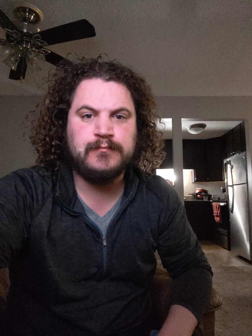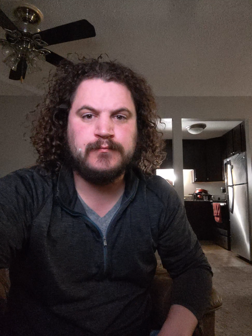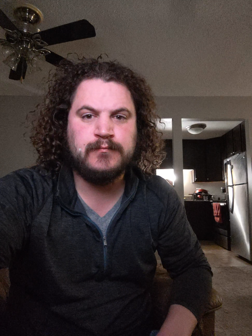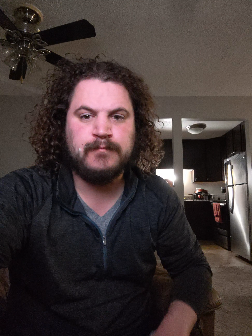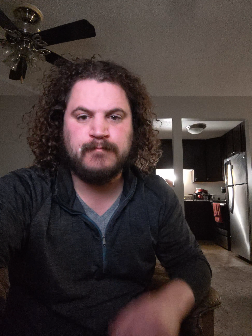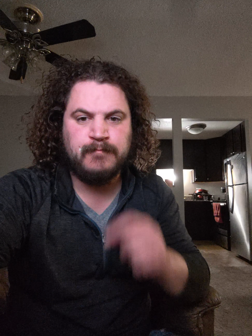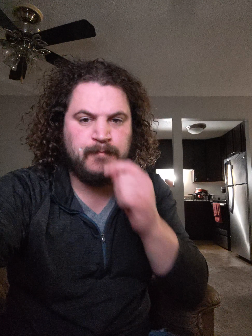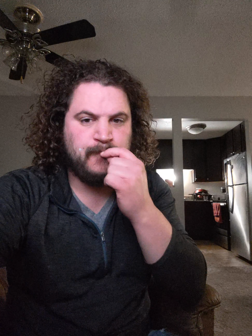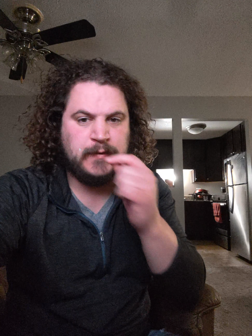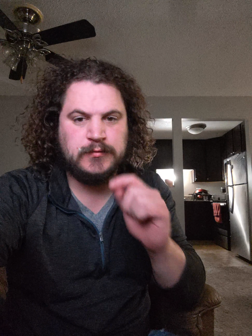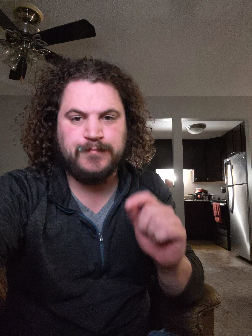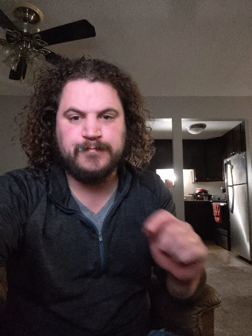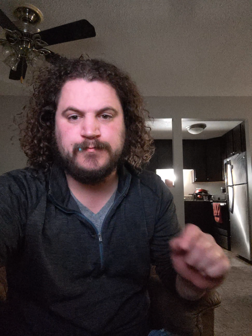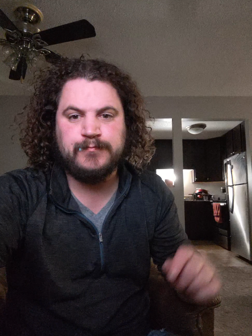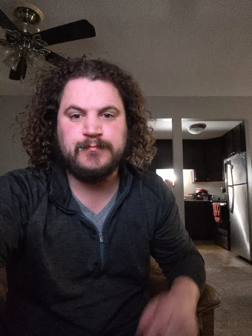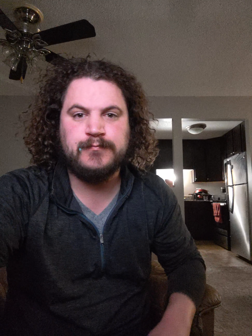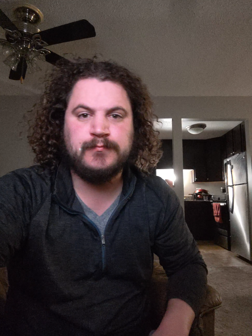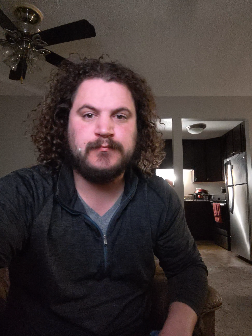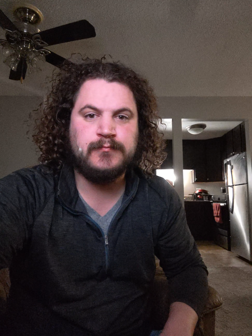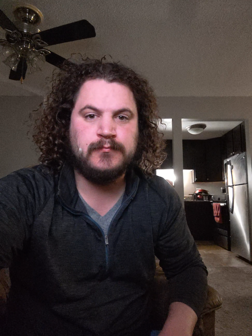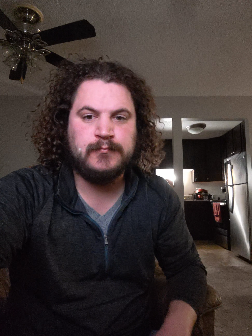pencil